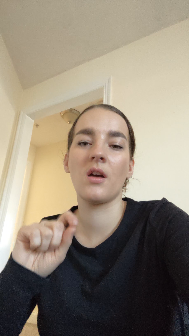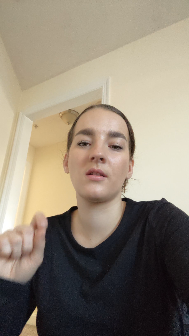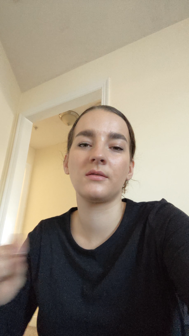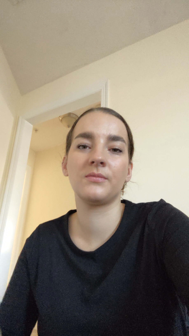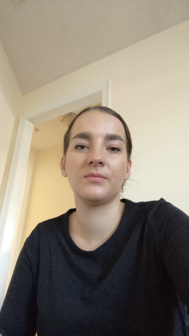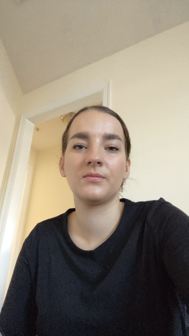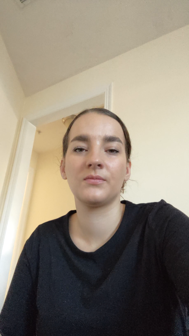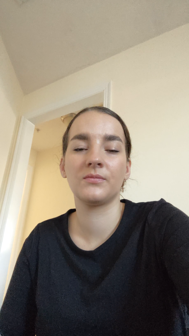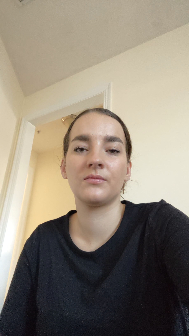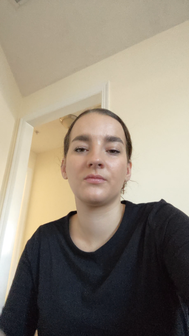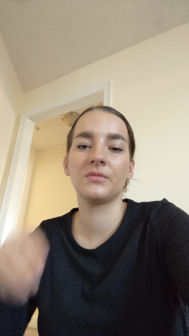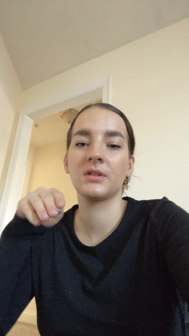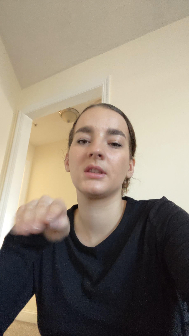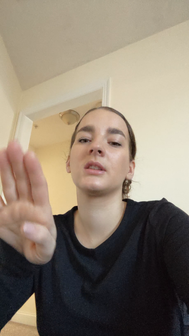enter